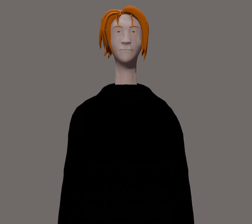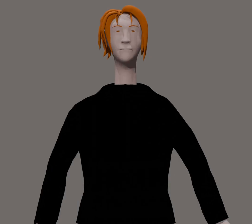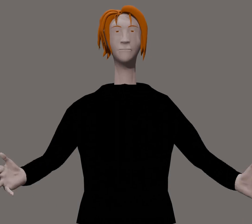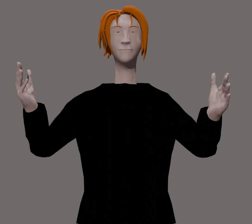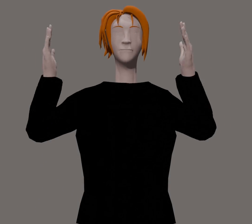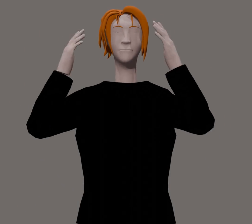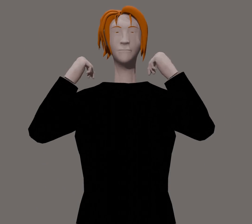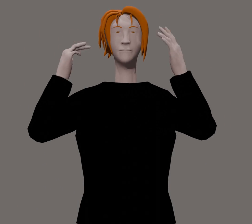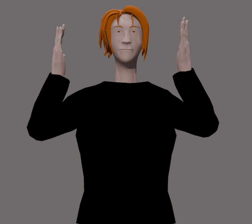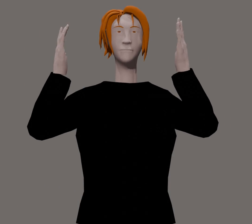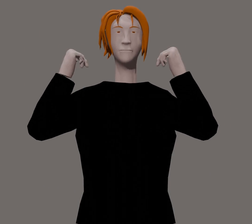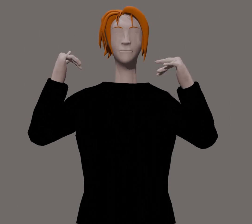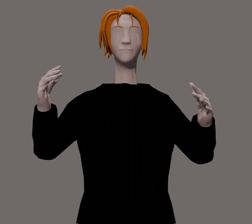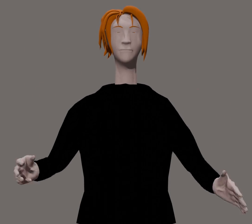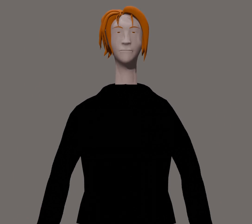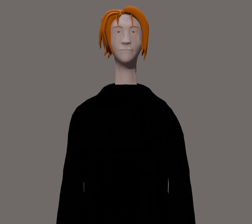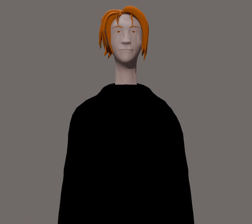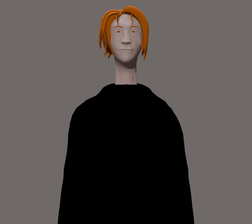Breezy